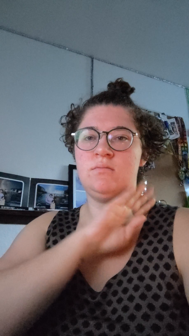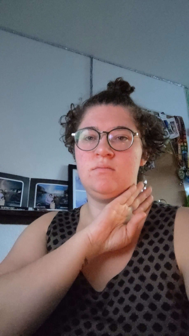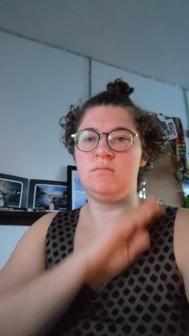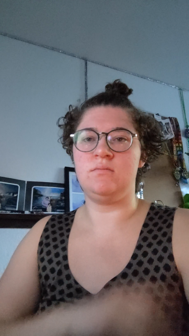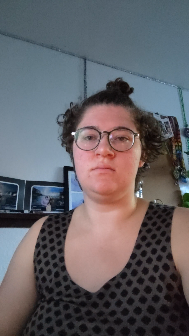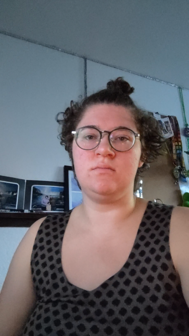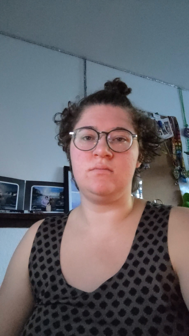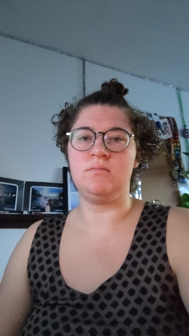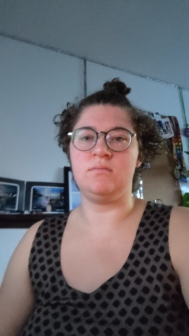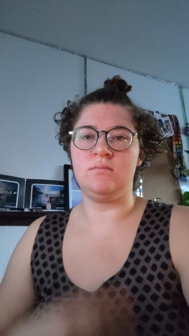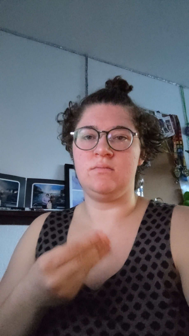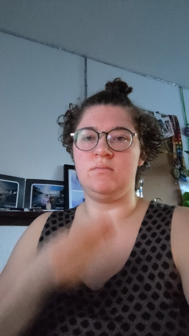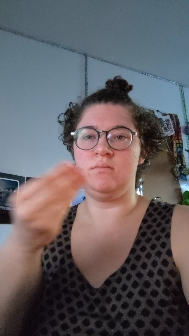buy